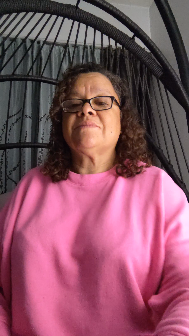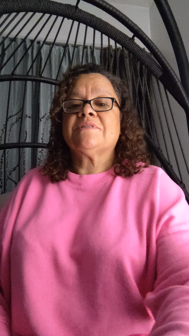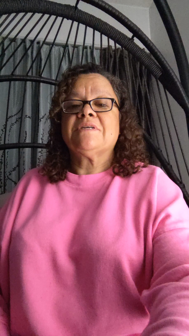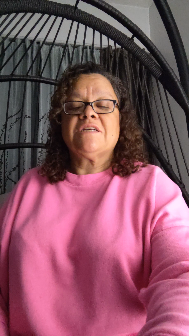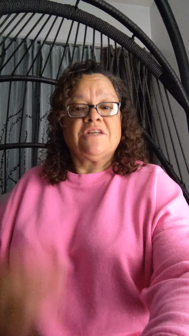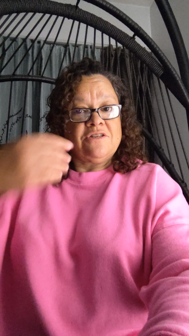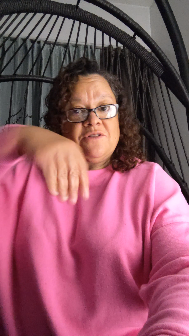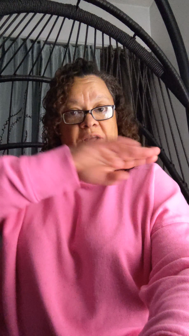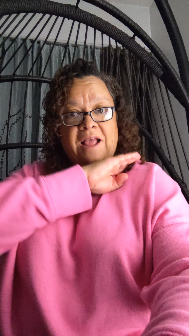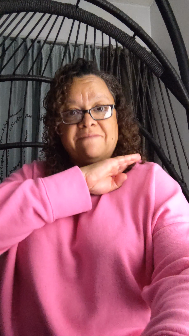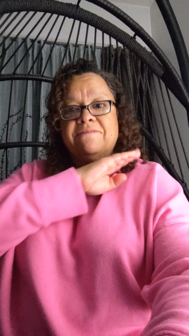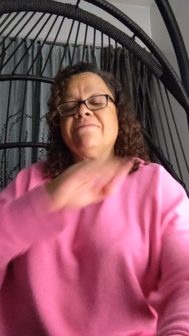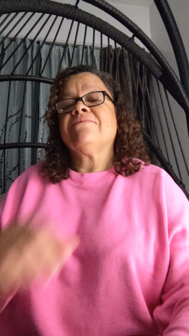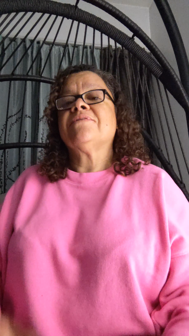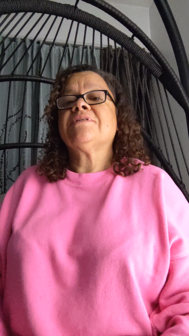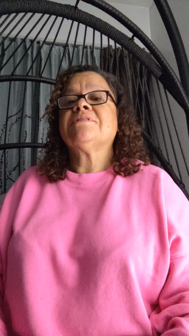scarf